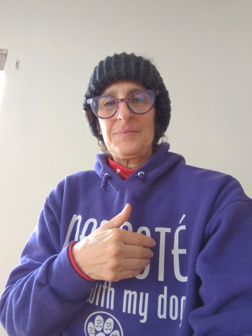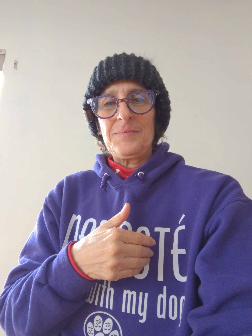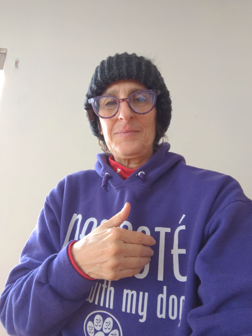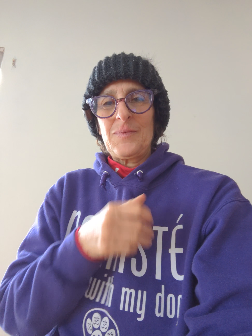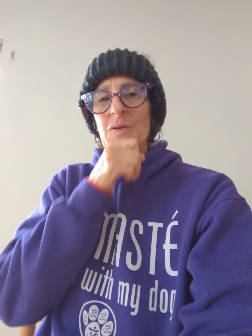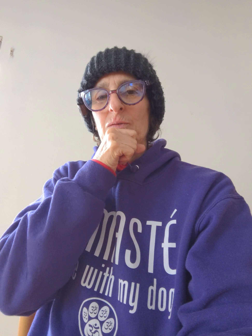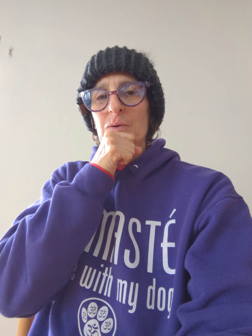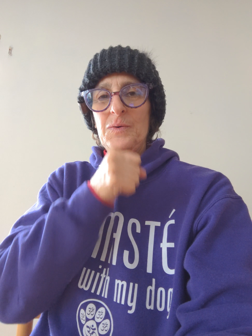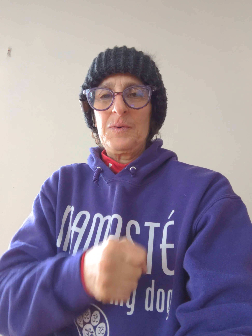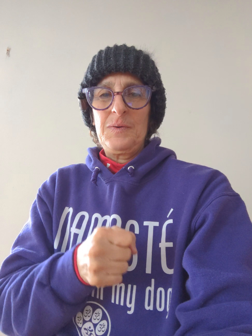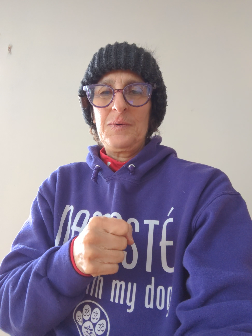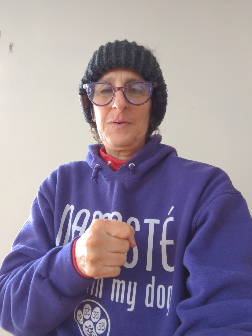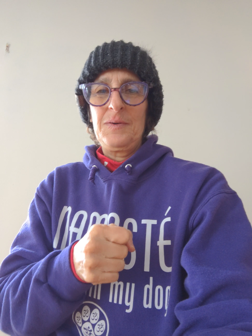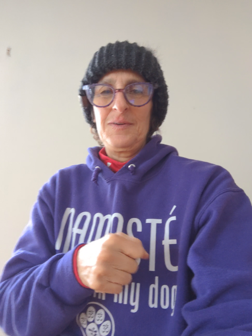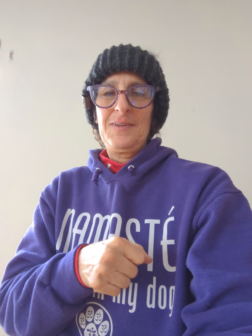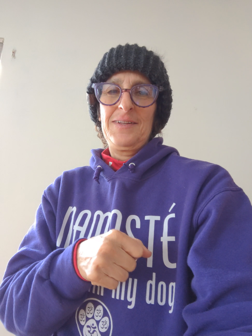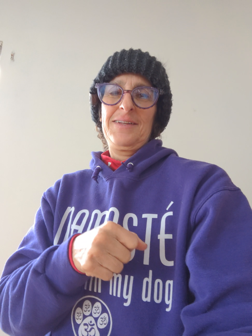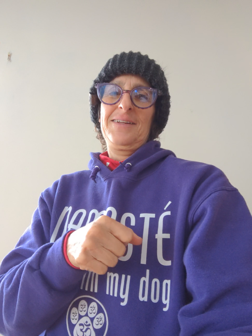old